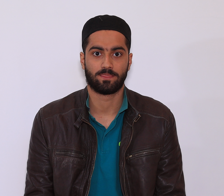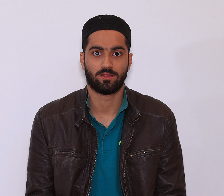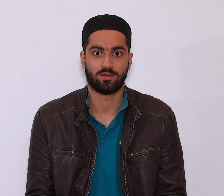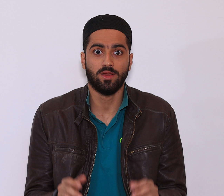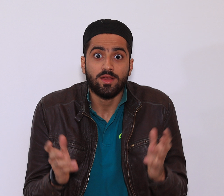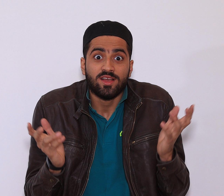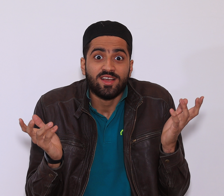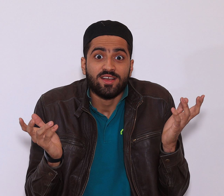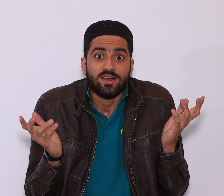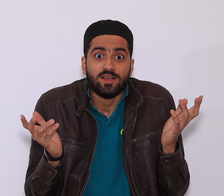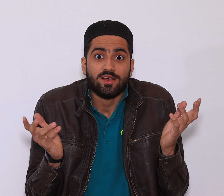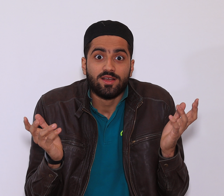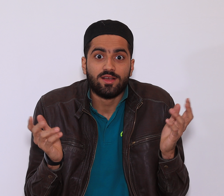surprise